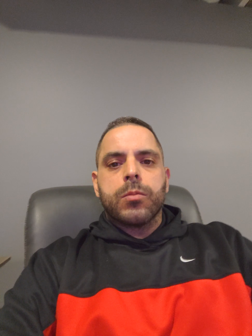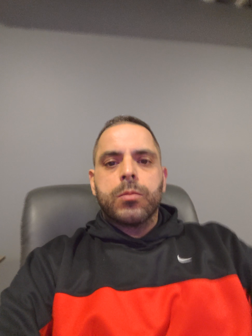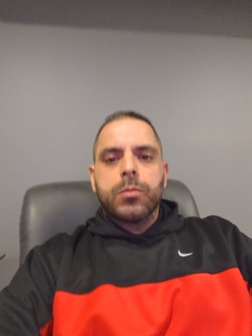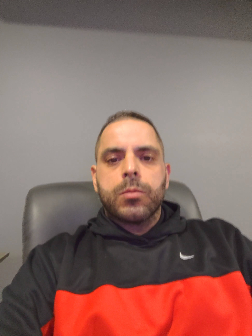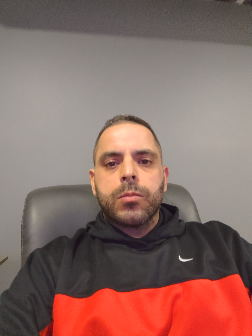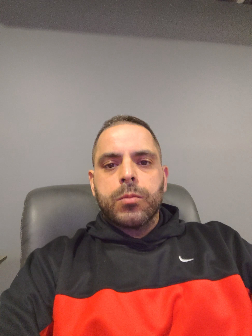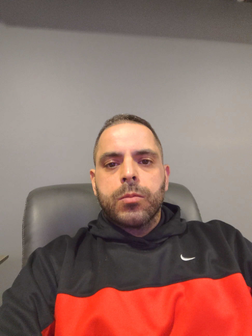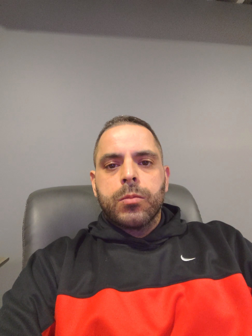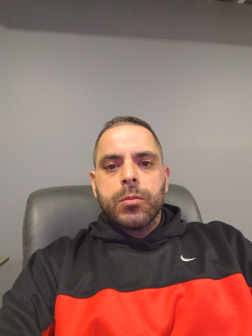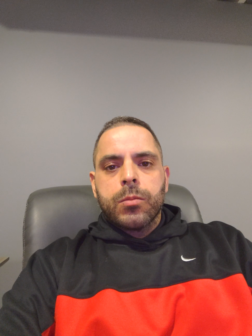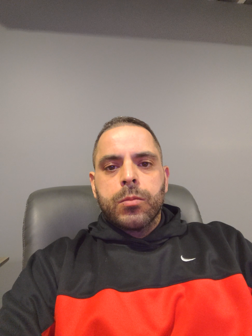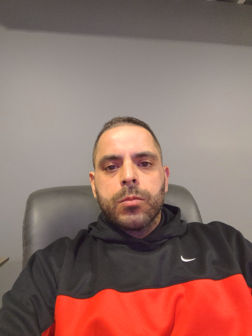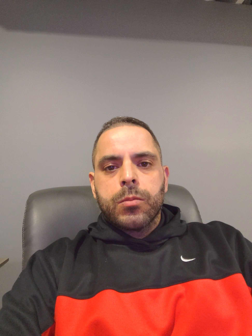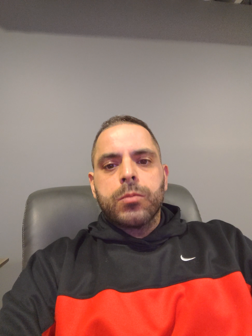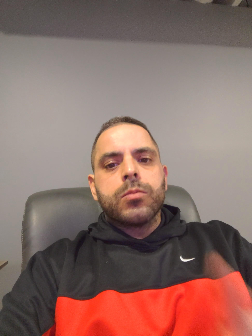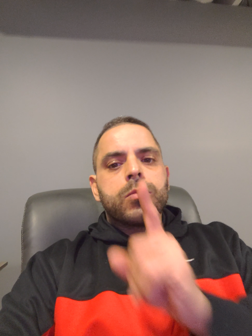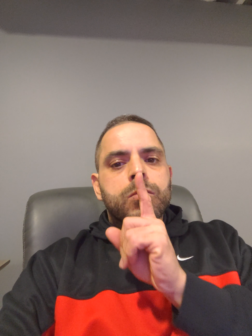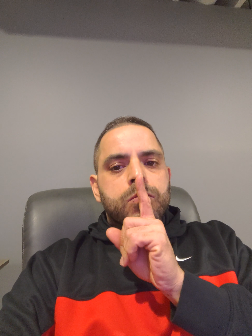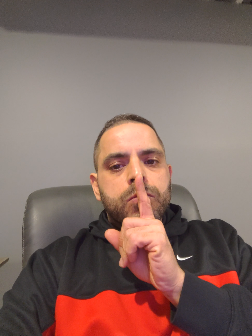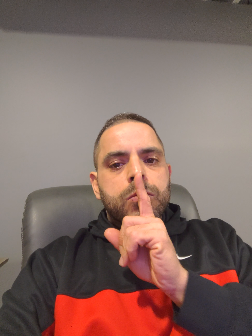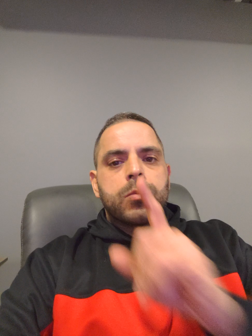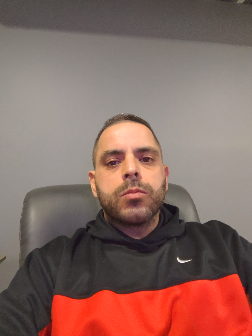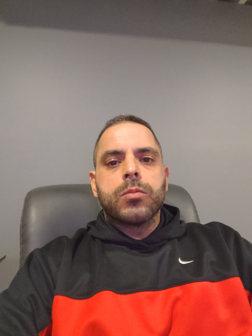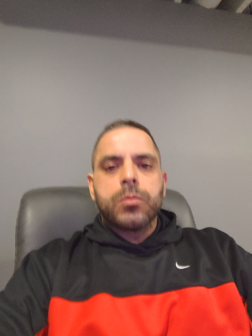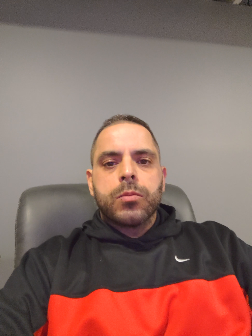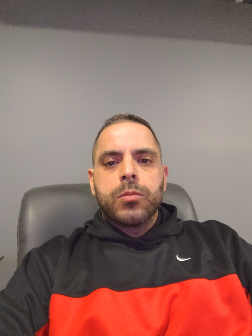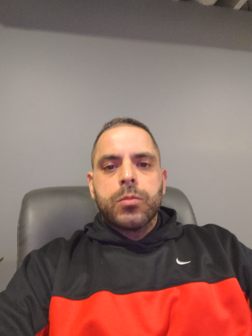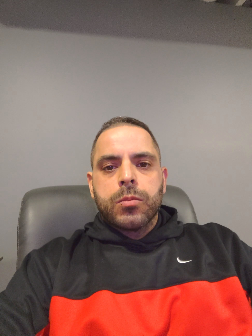shhh